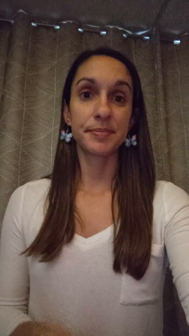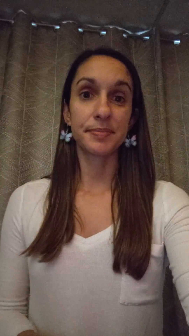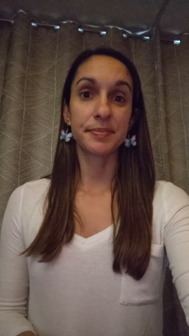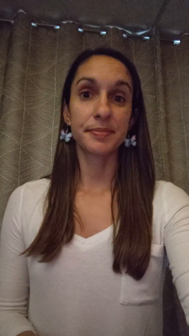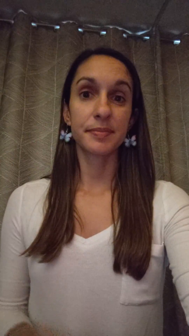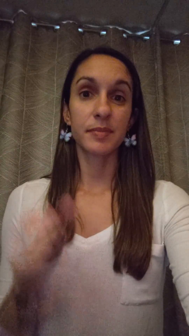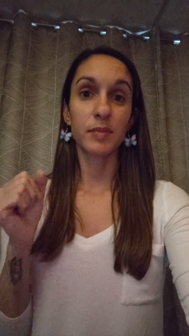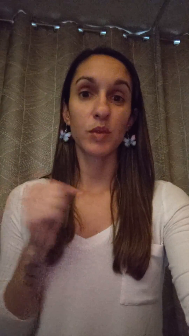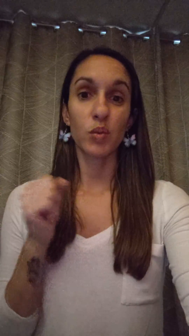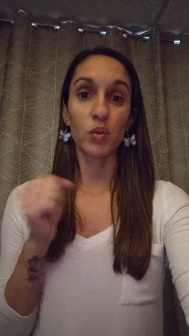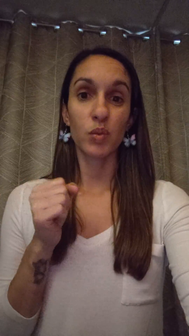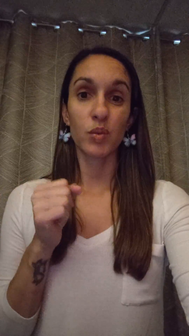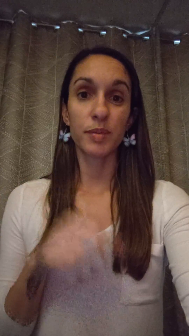cold